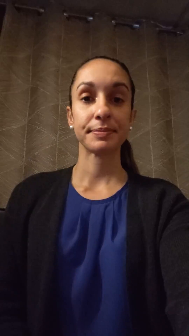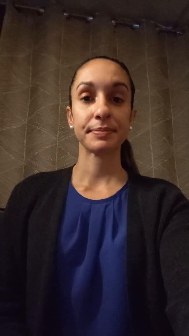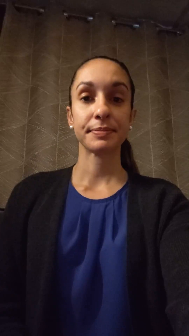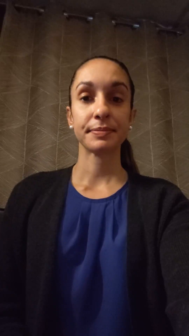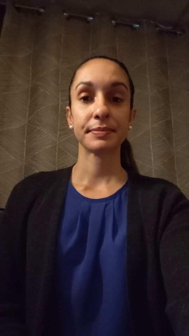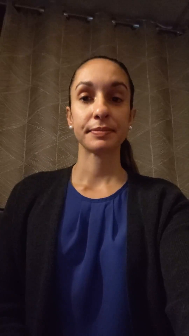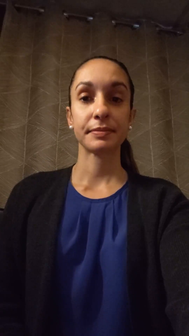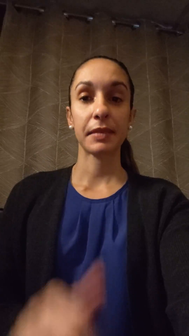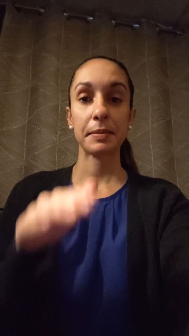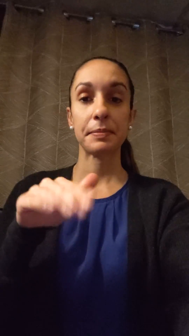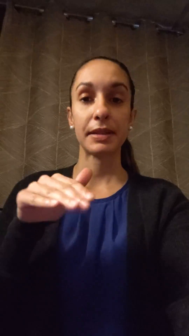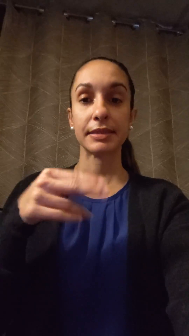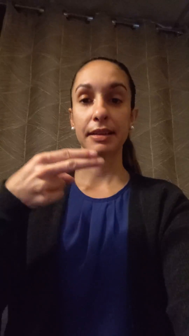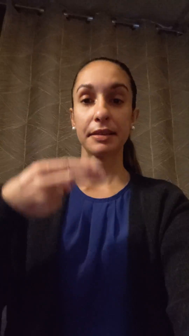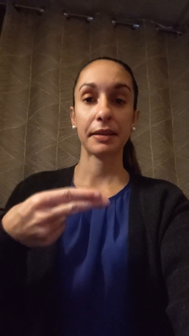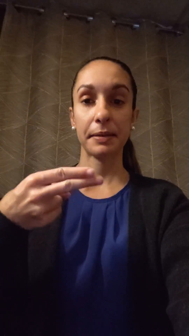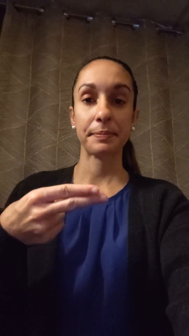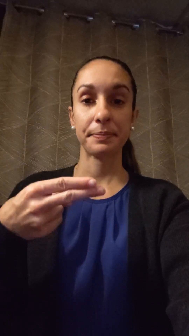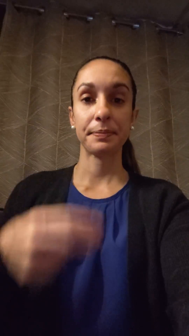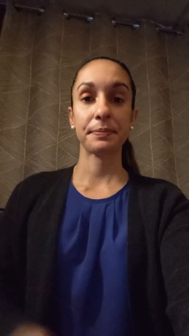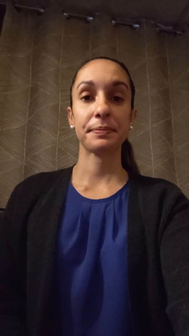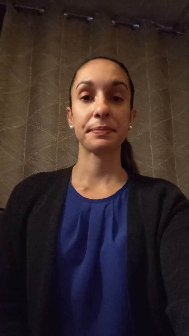pet's name